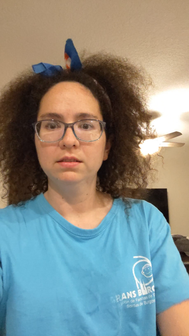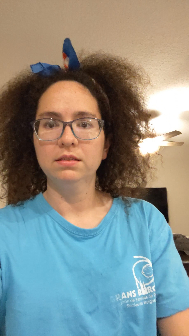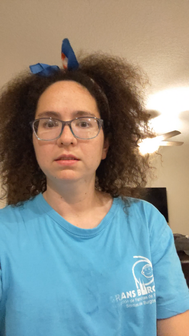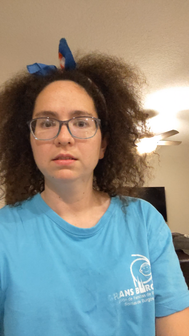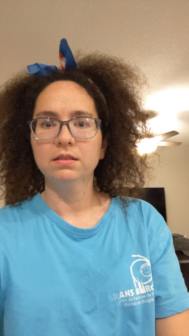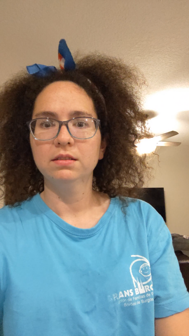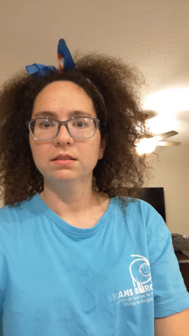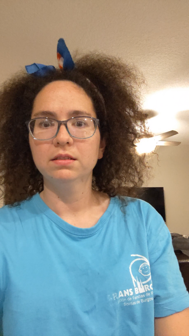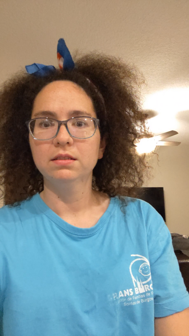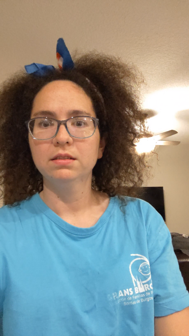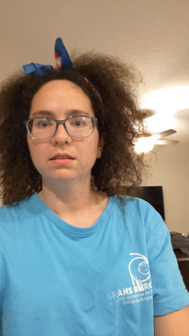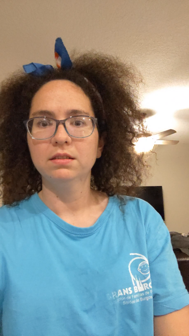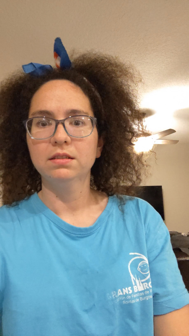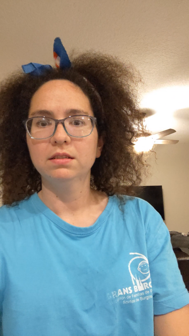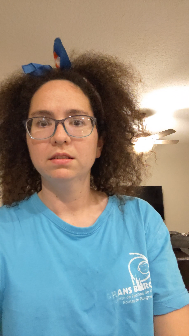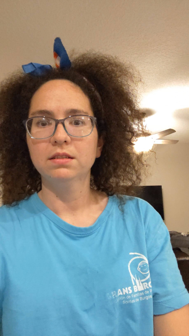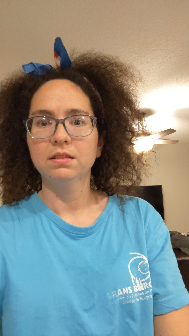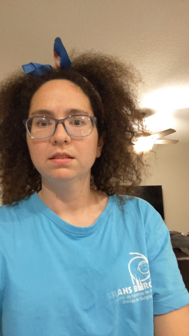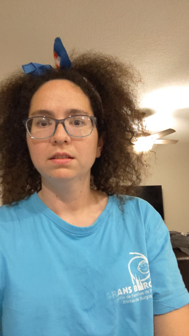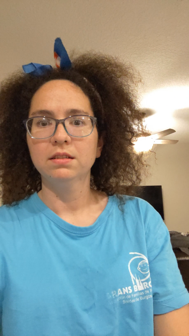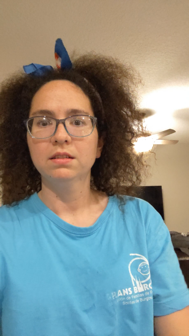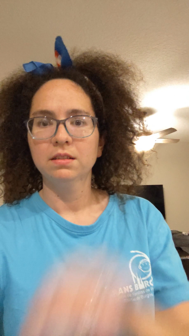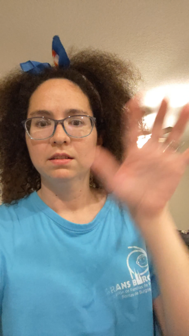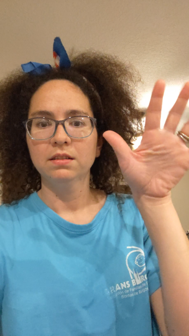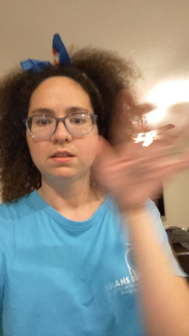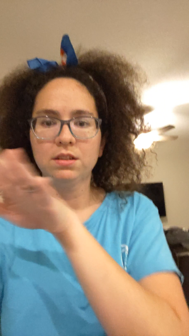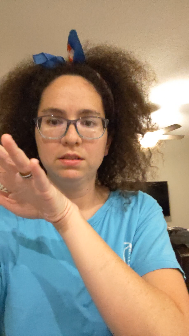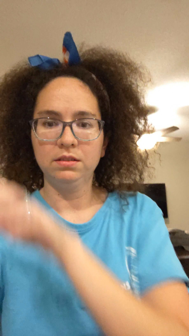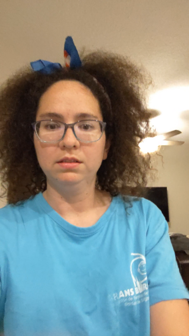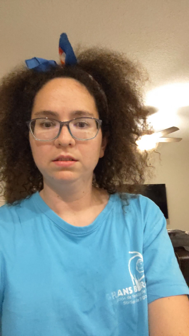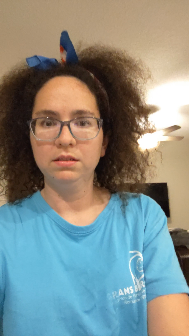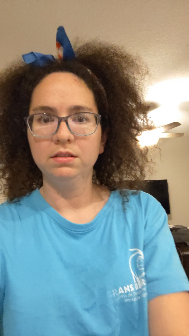full